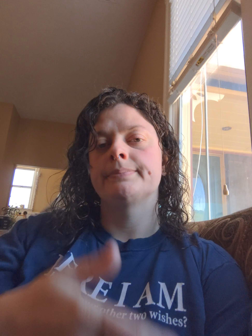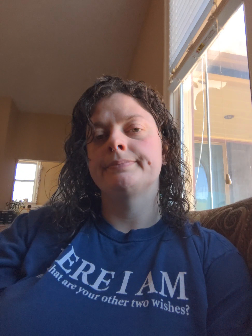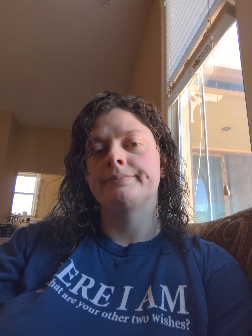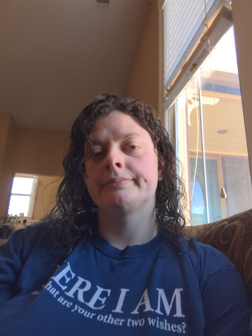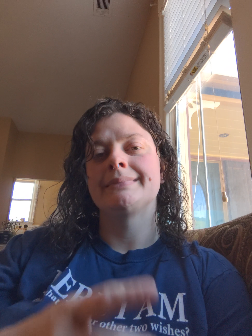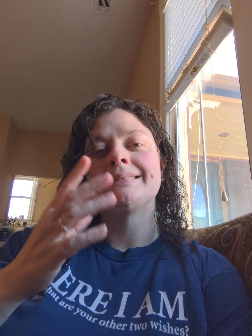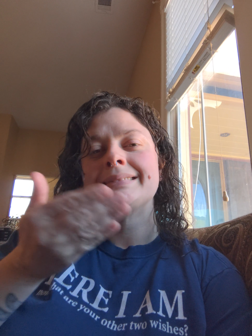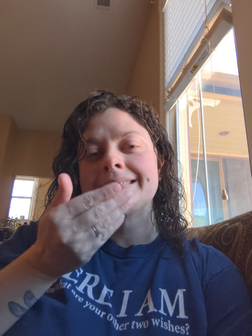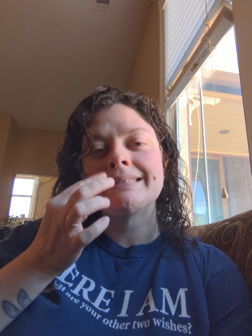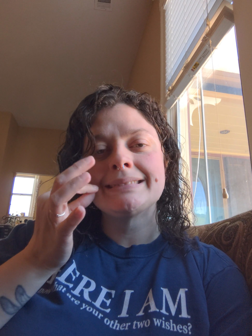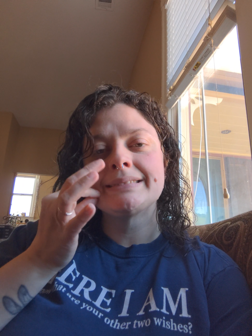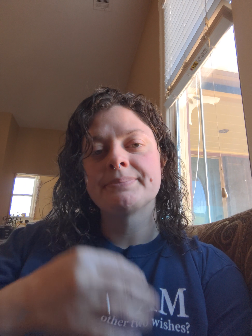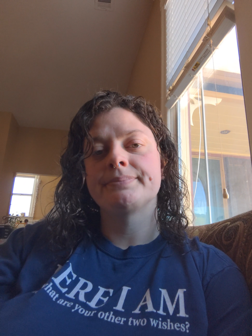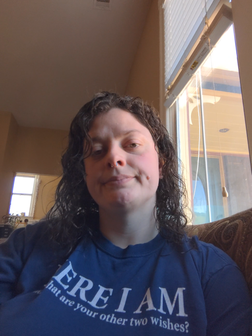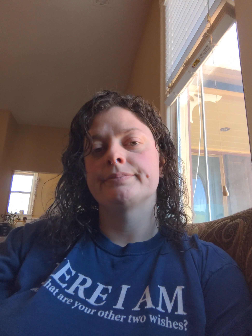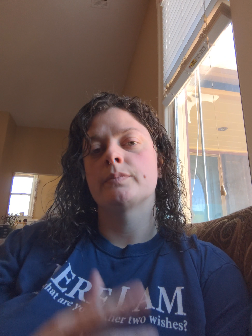kitty